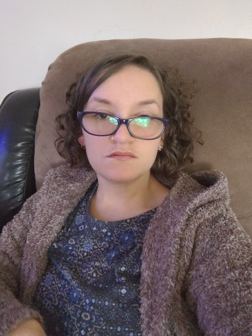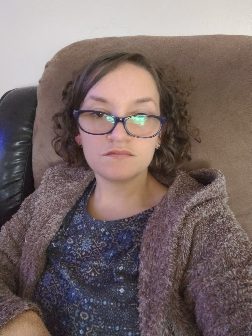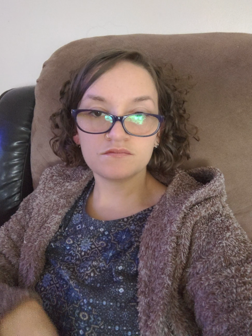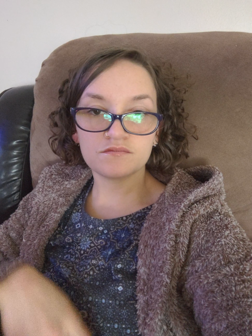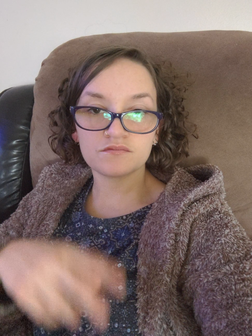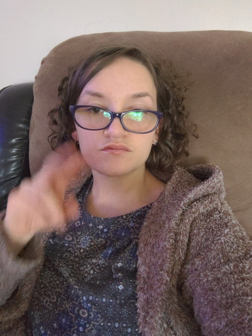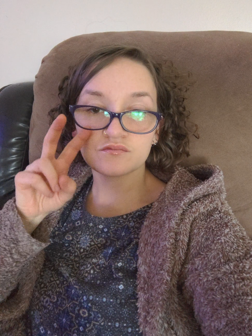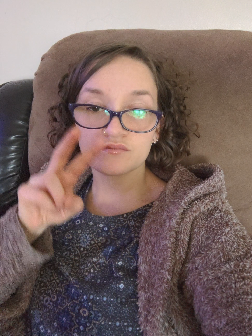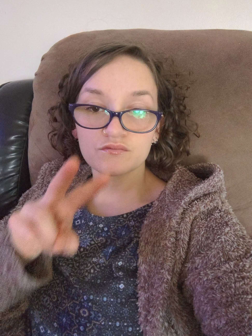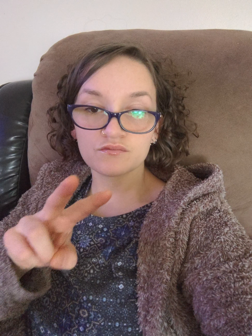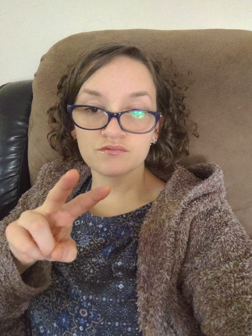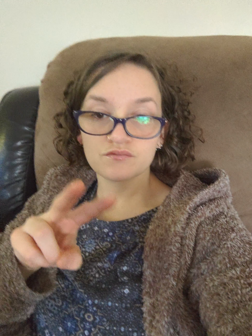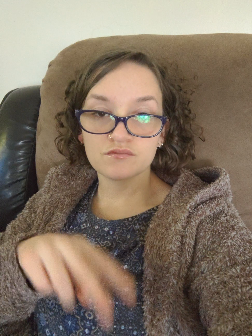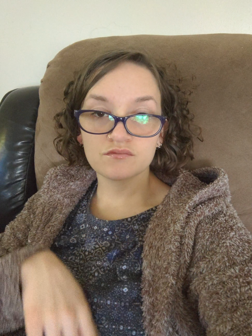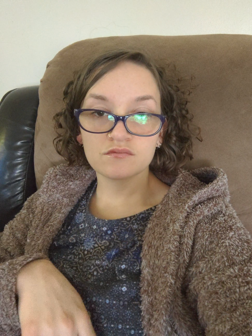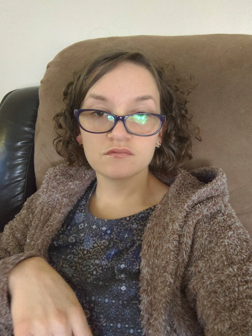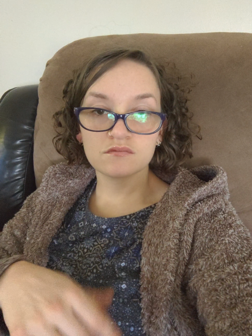look